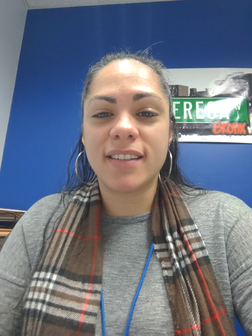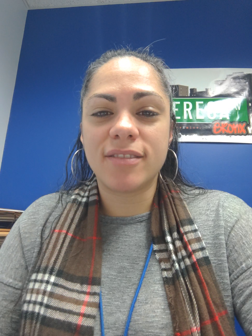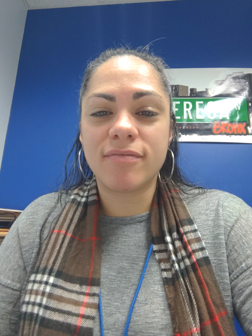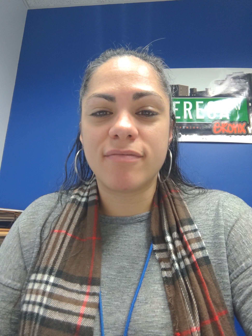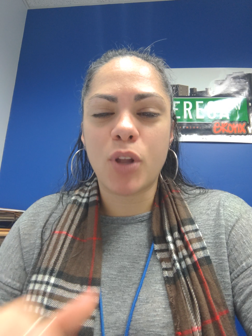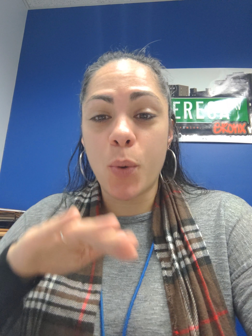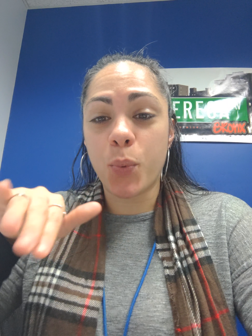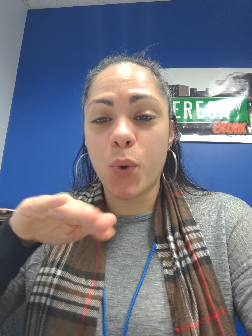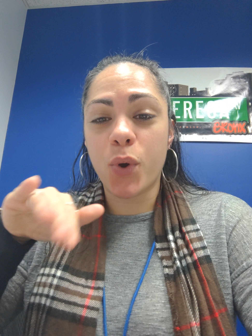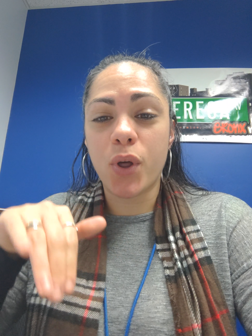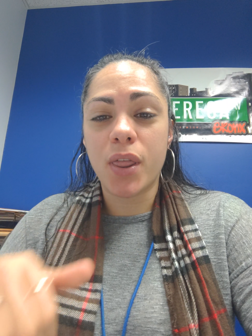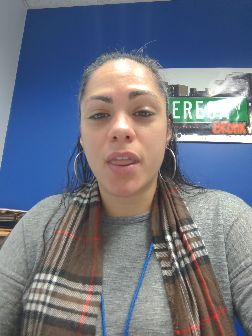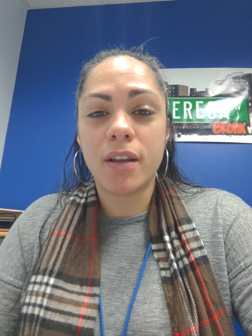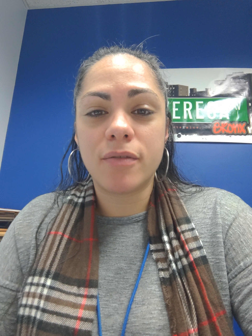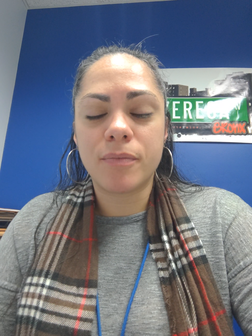pool